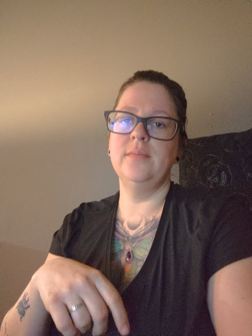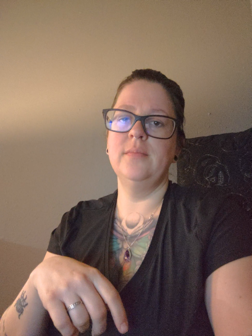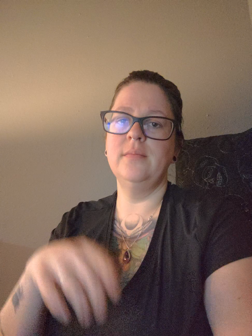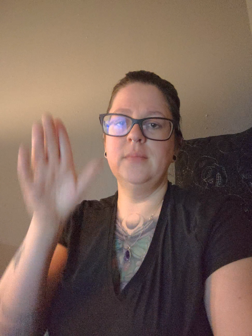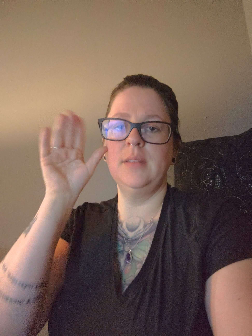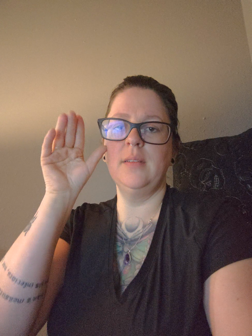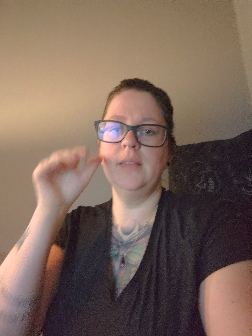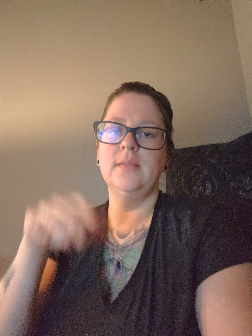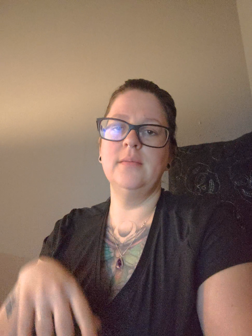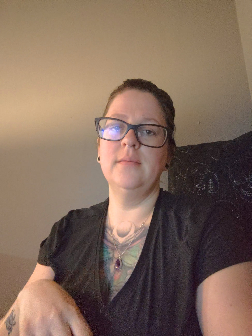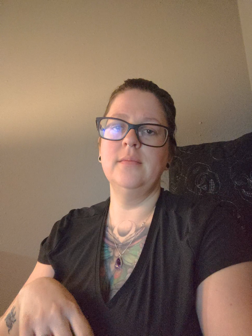donkey